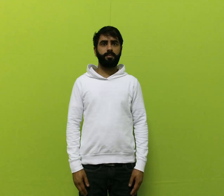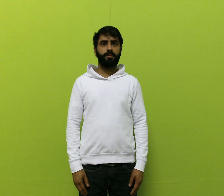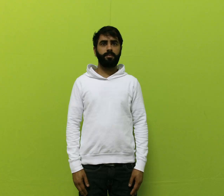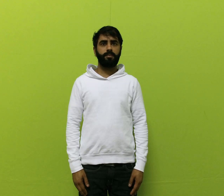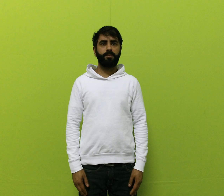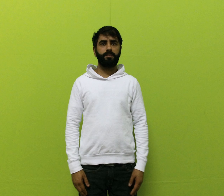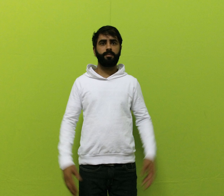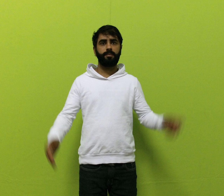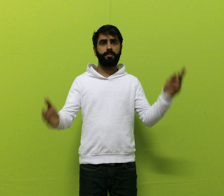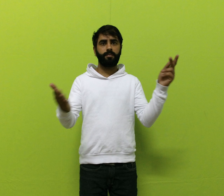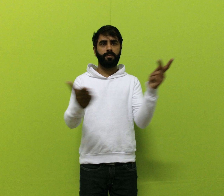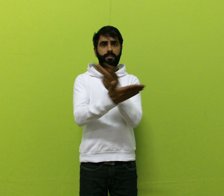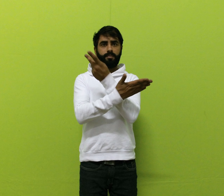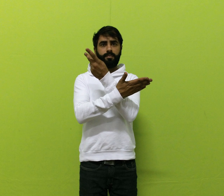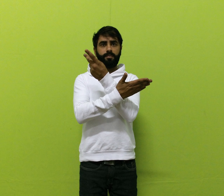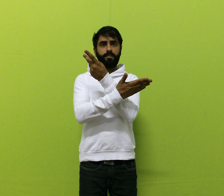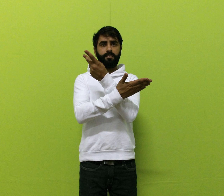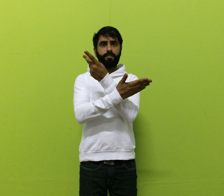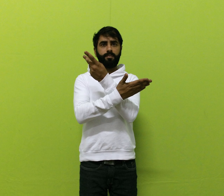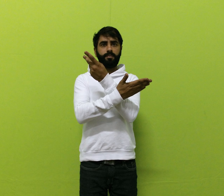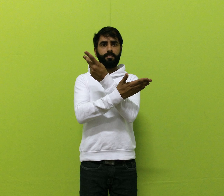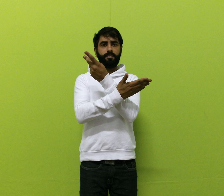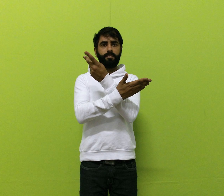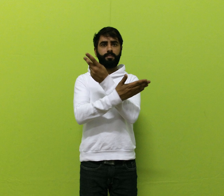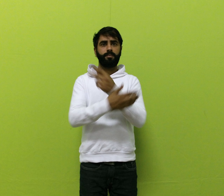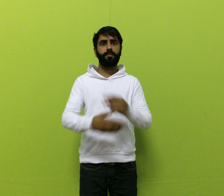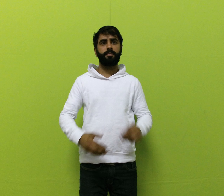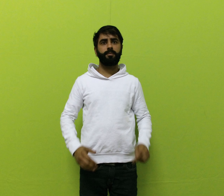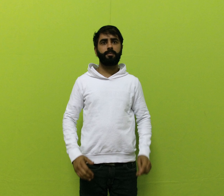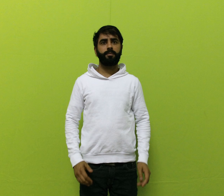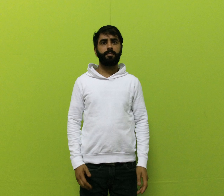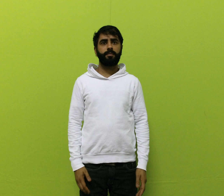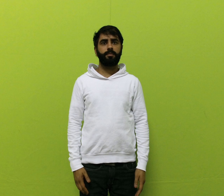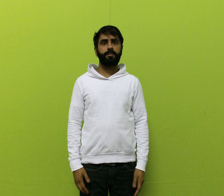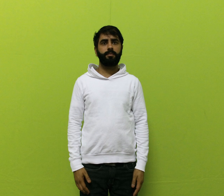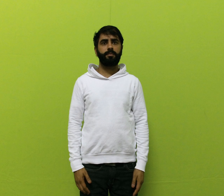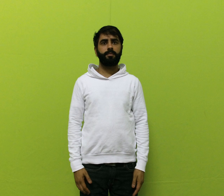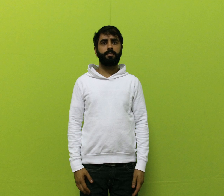acontecer